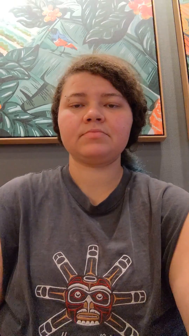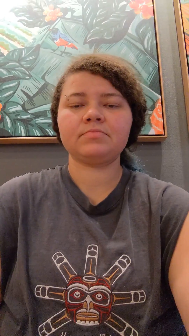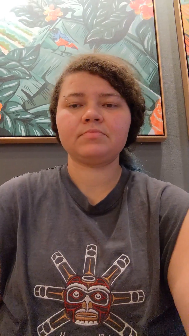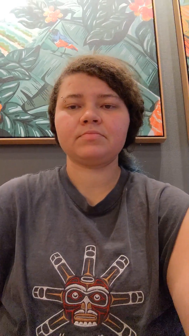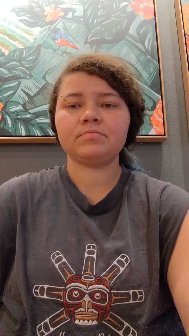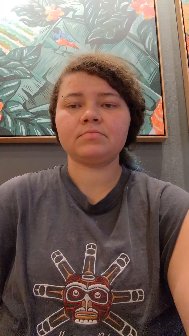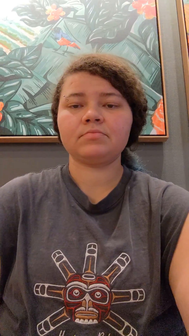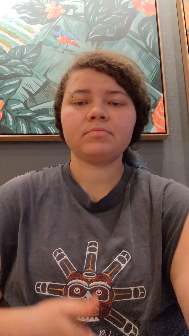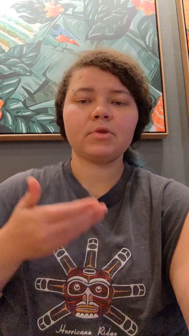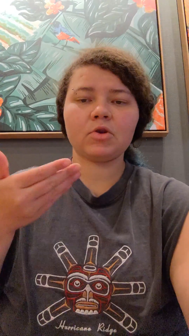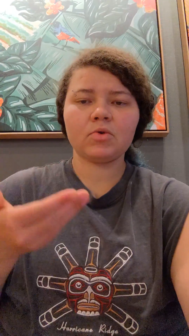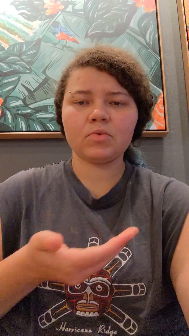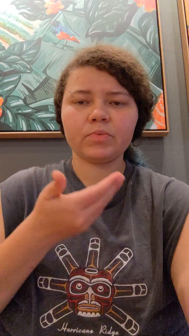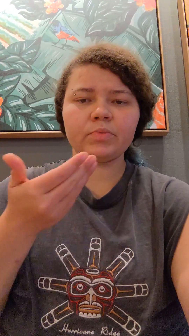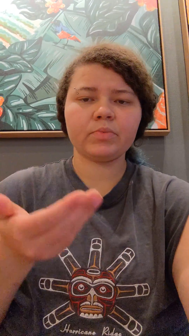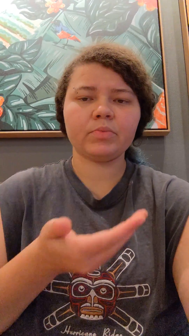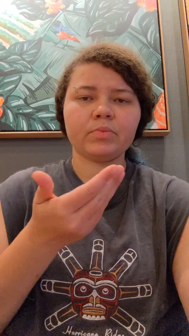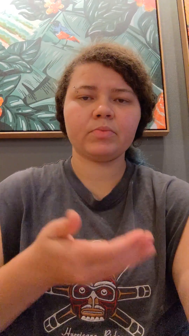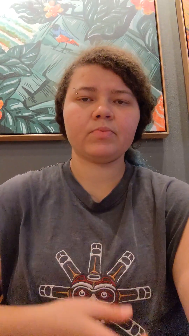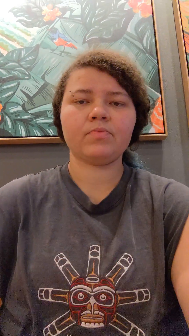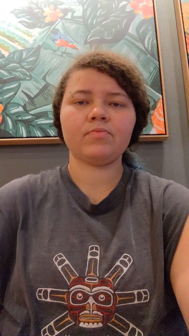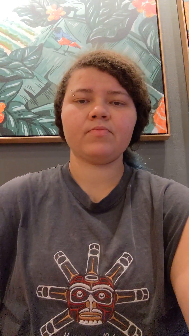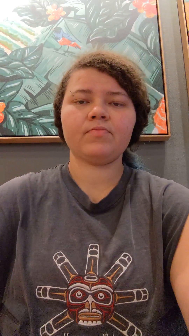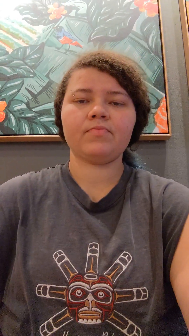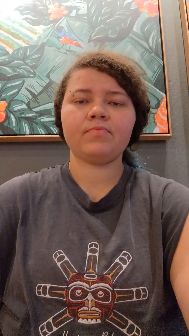new